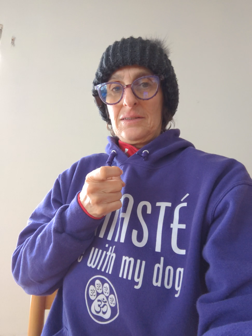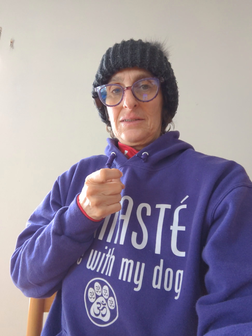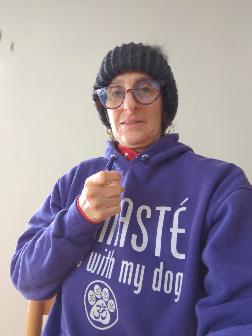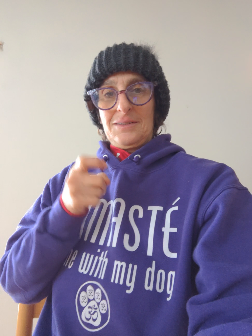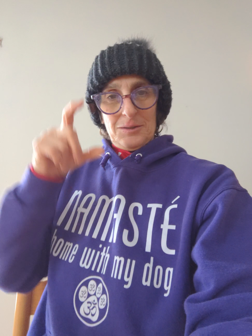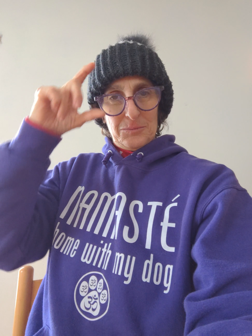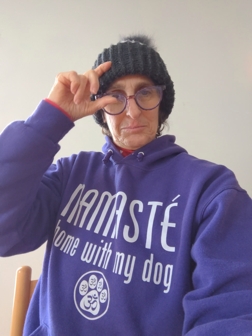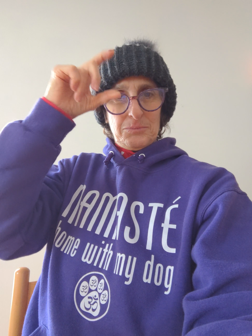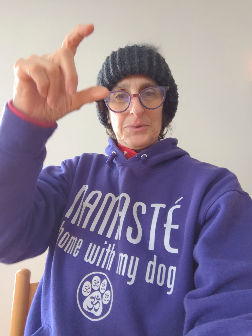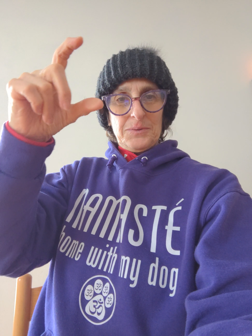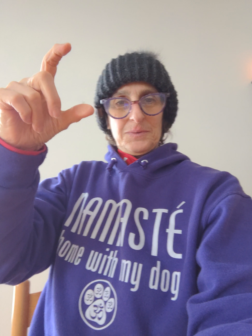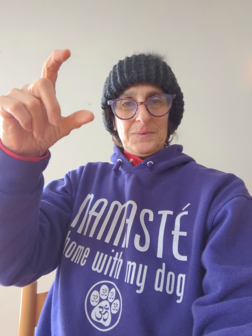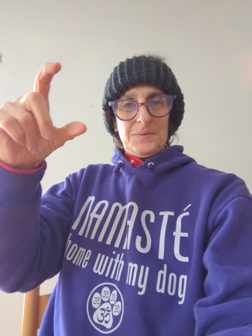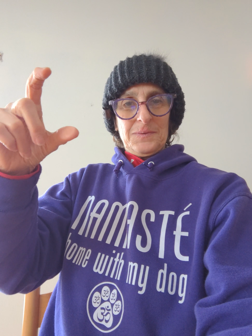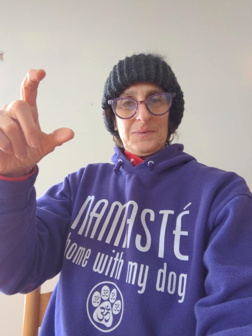moon